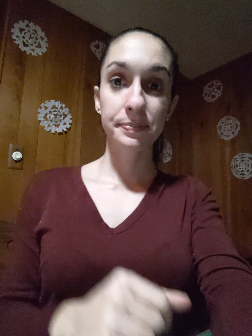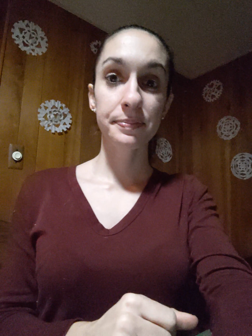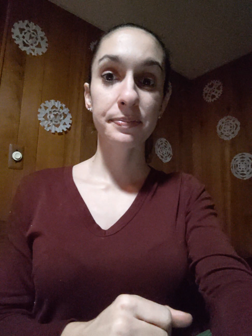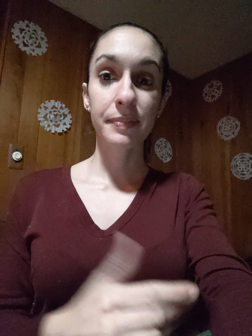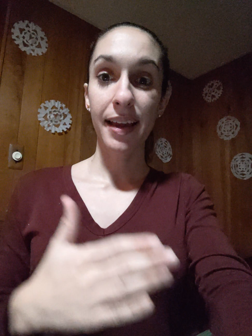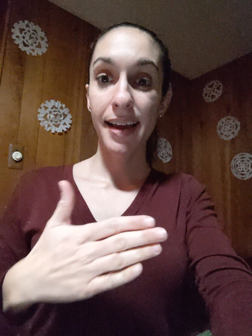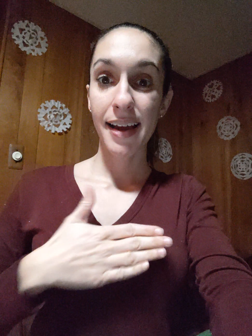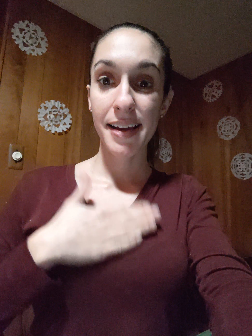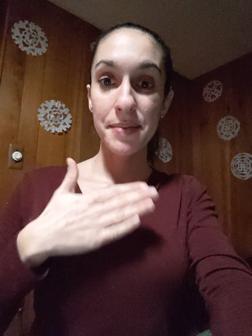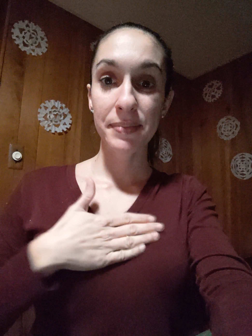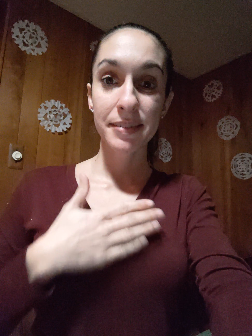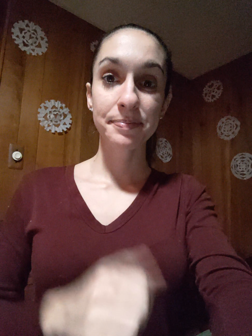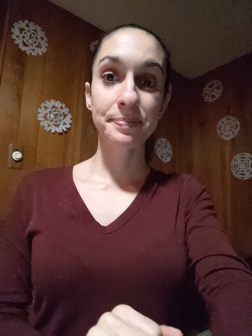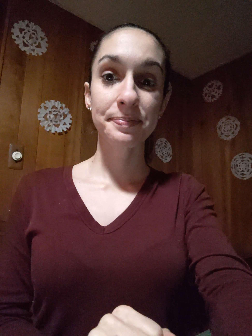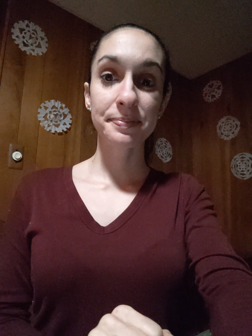happy